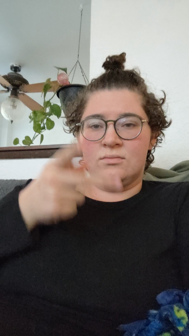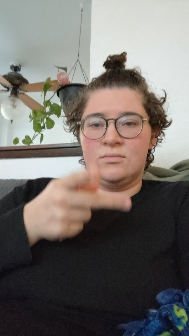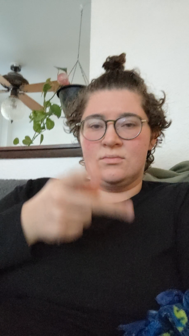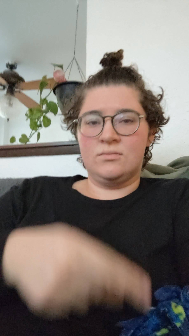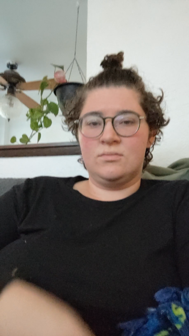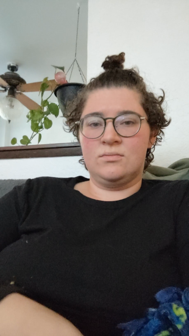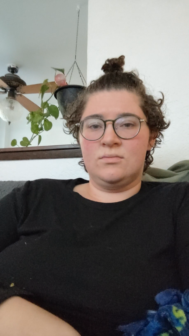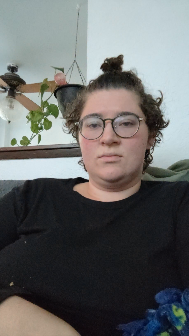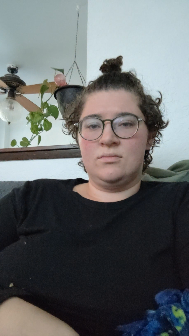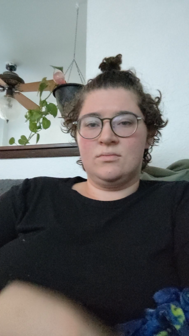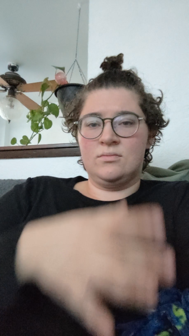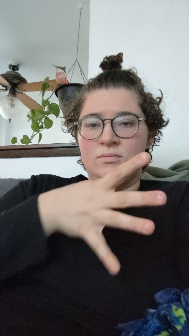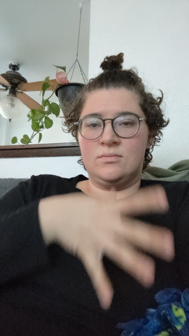lady